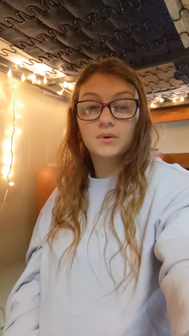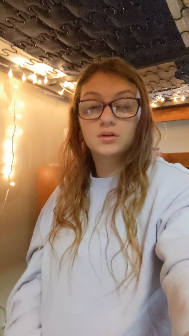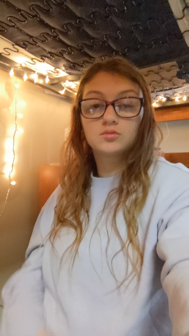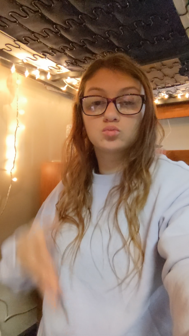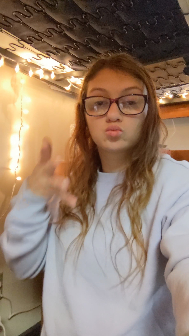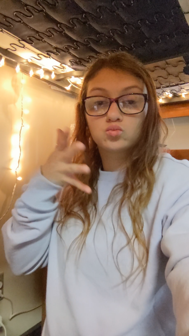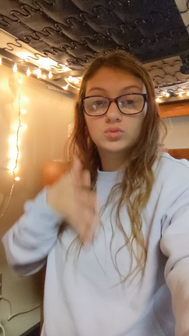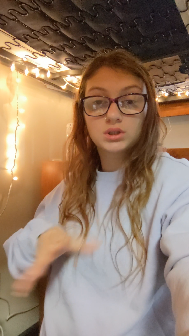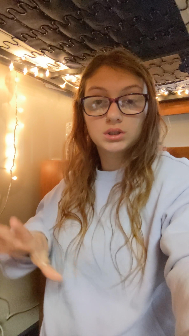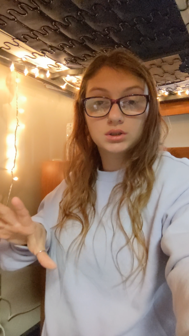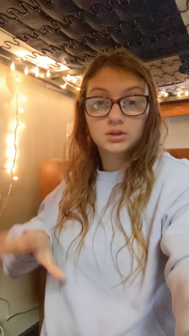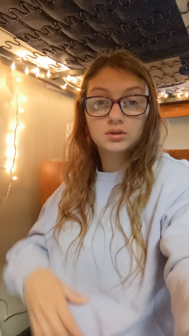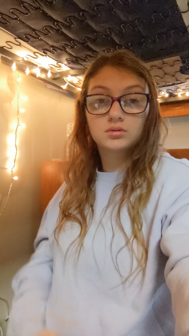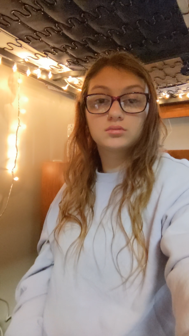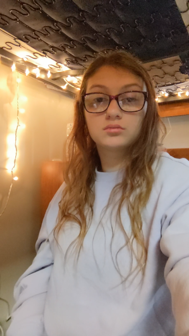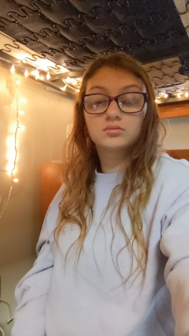dress